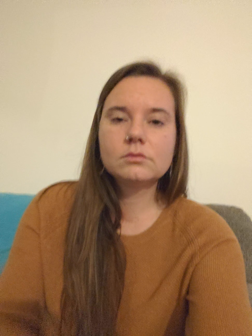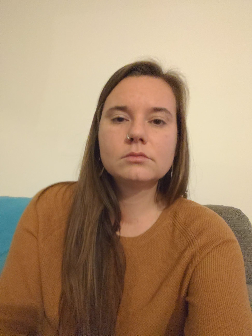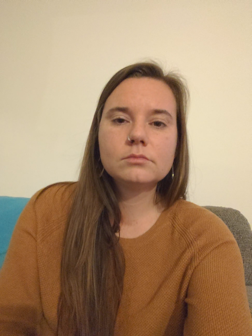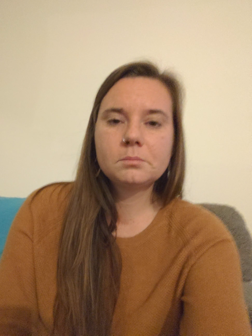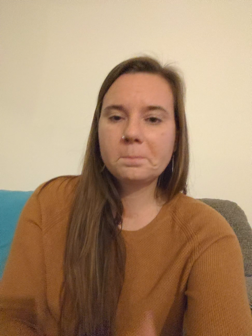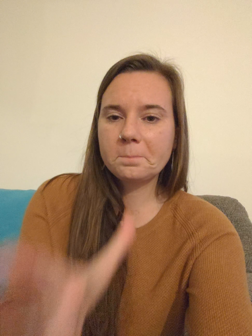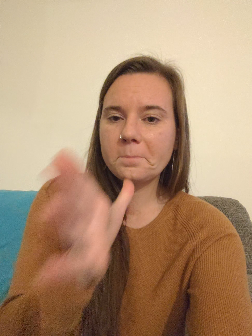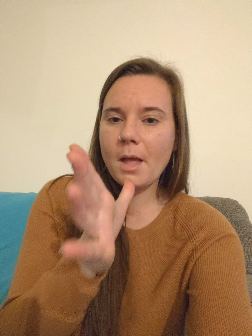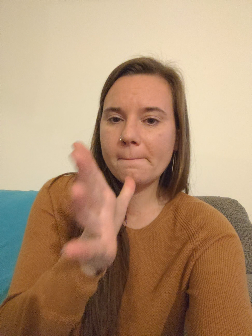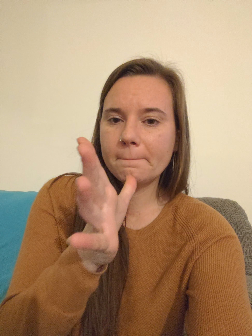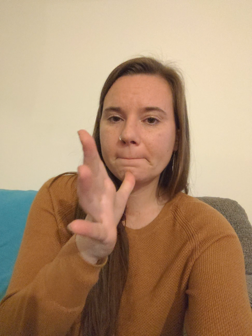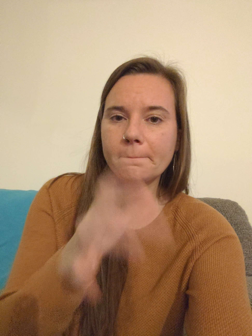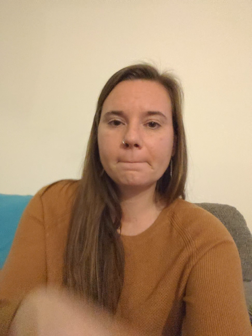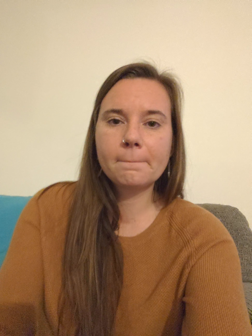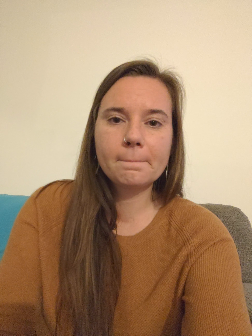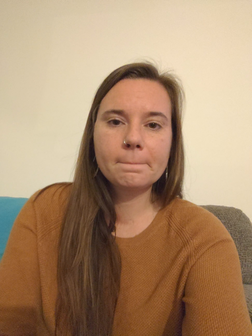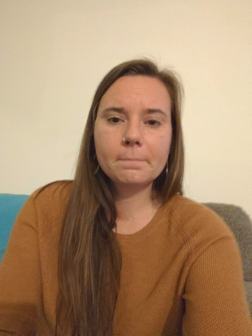mom